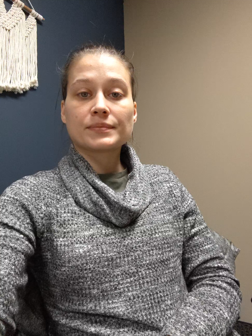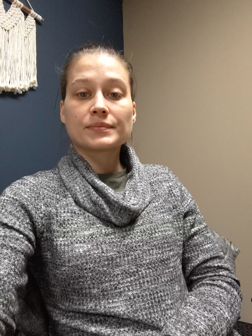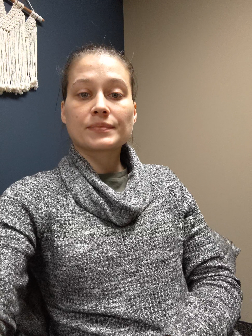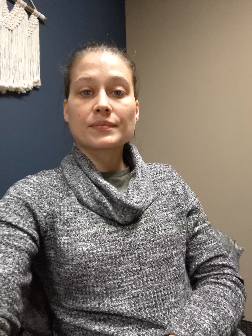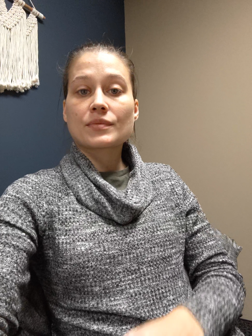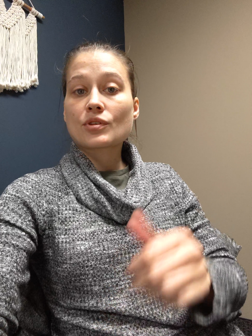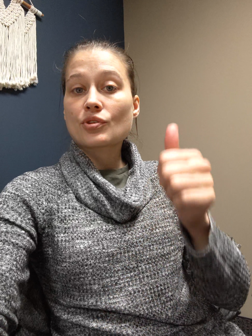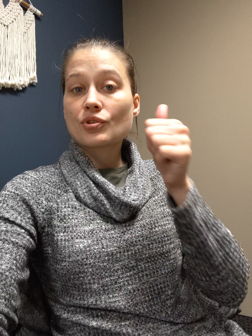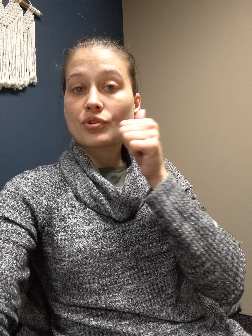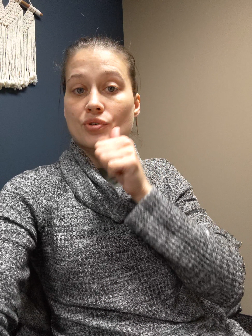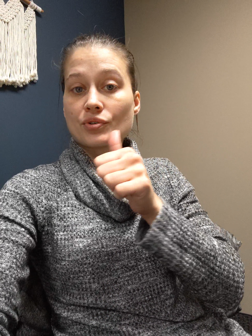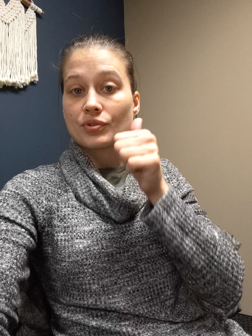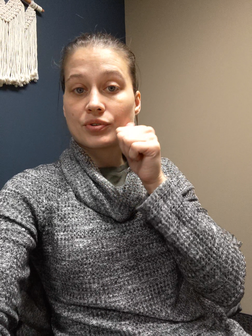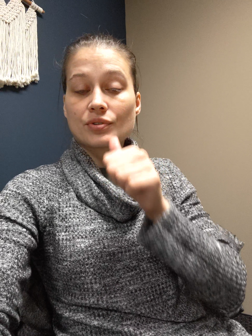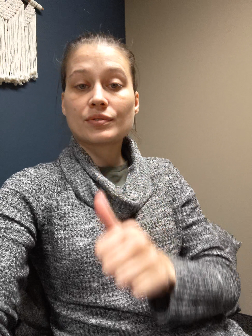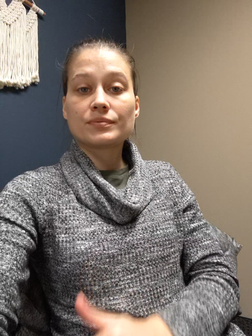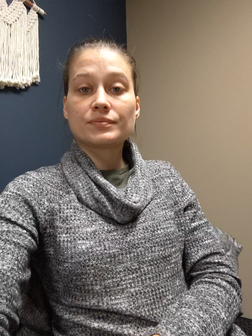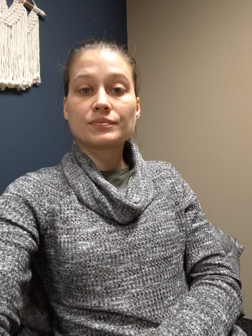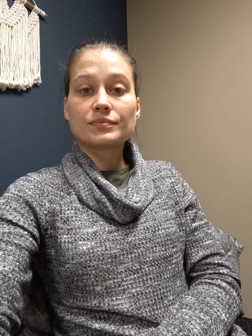girl